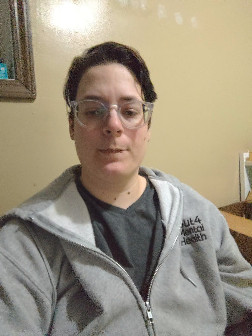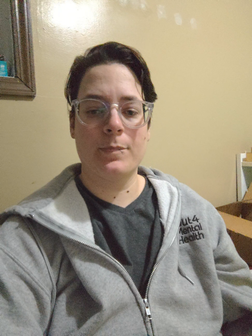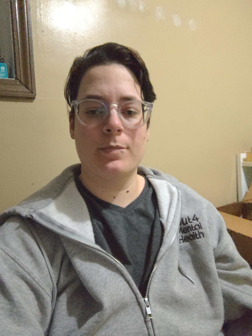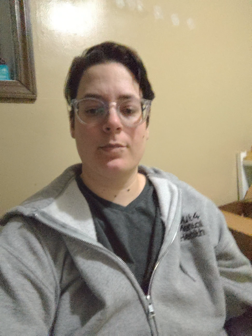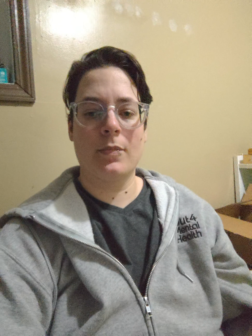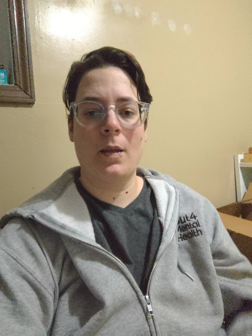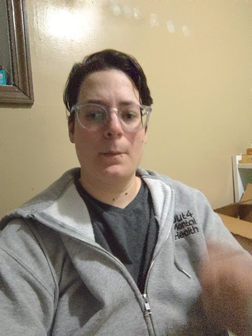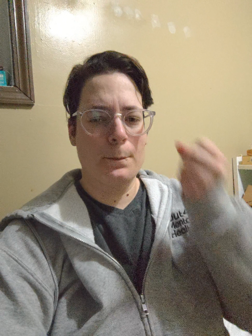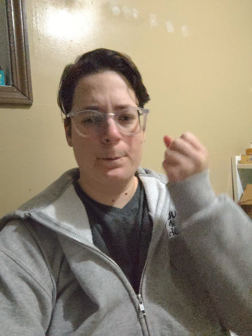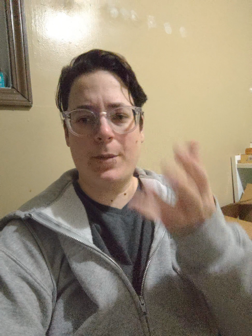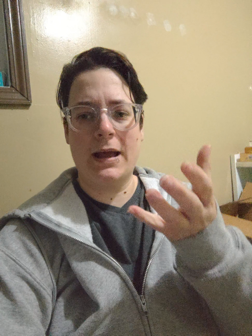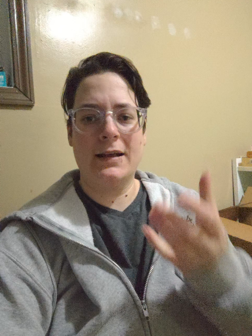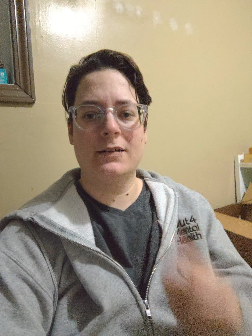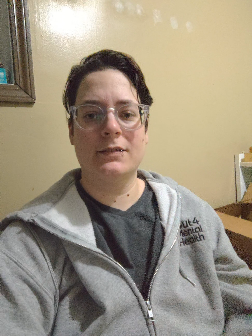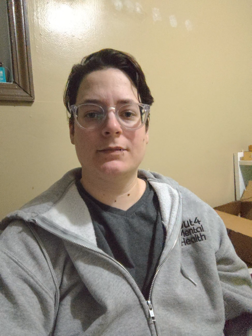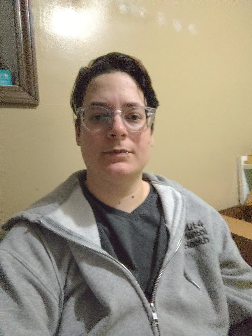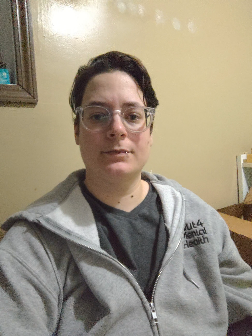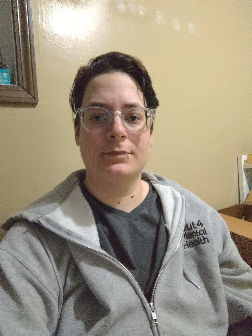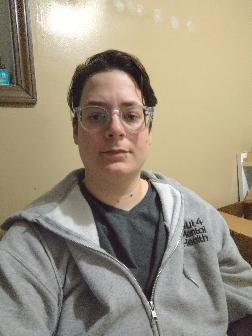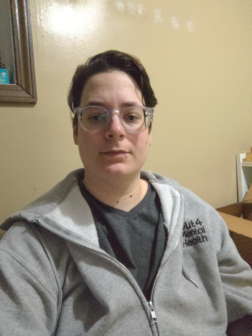many